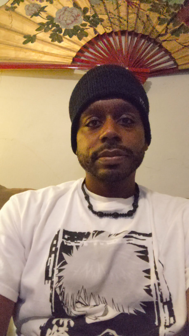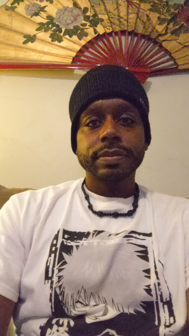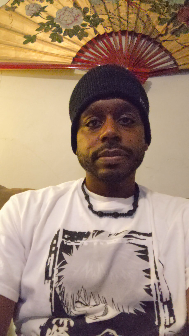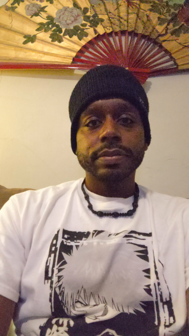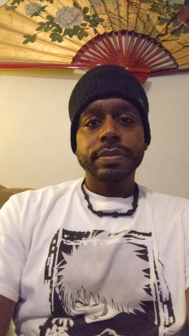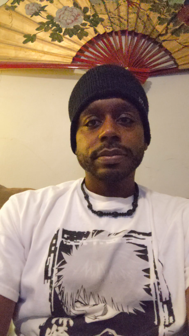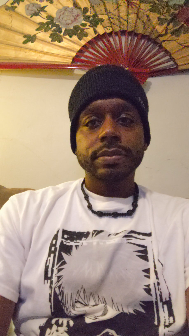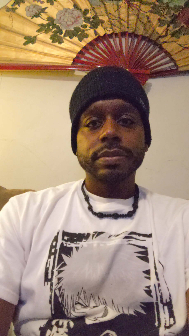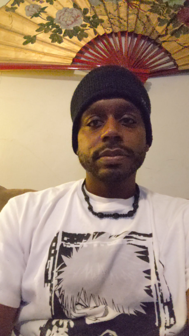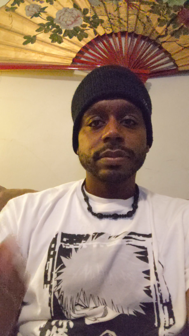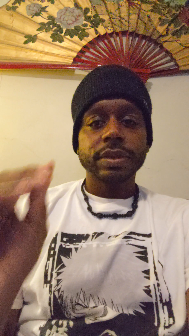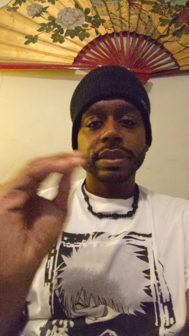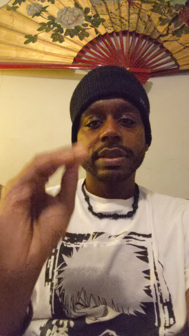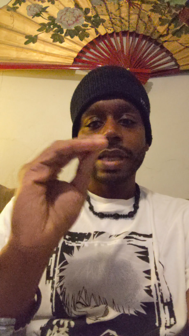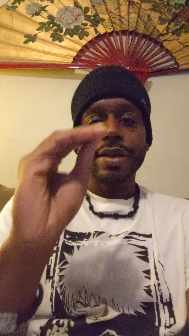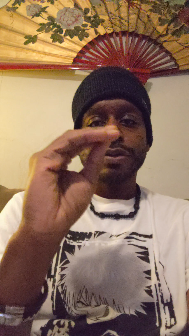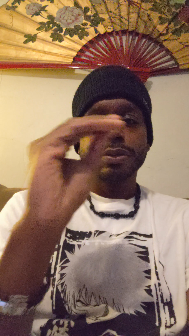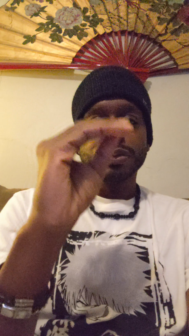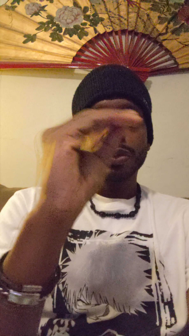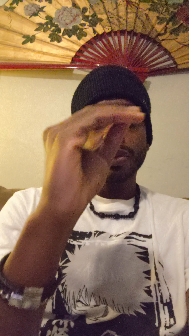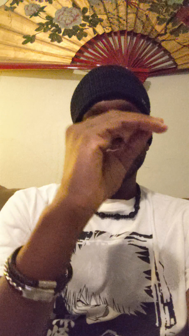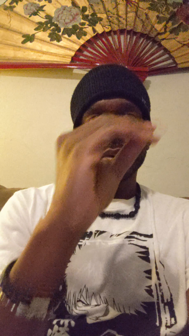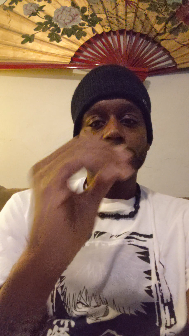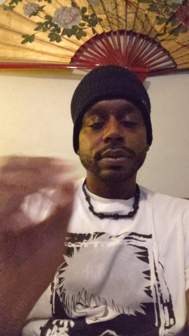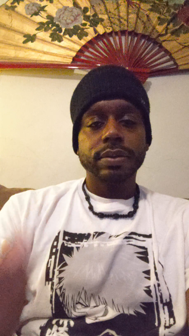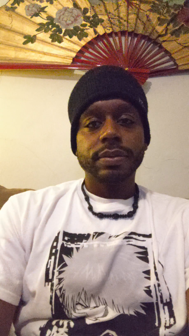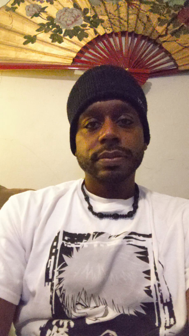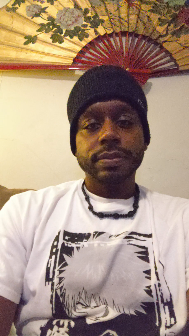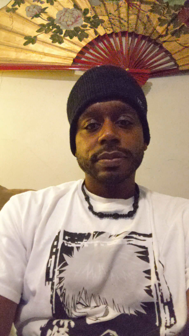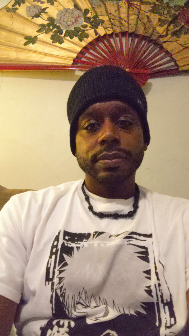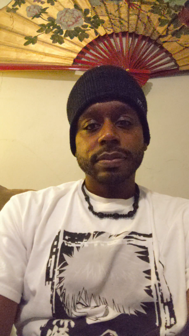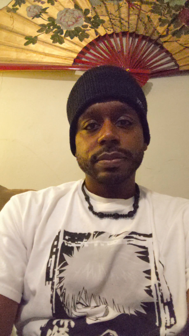dinosaur